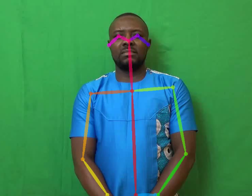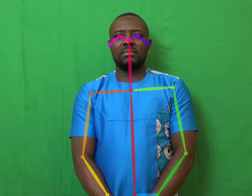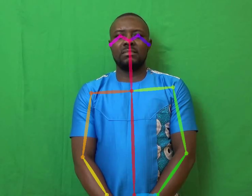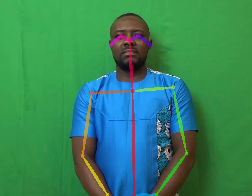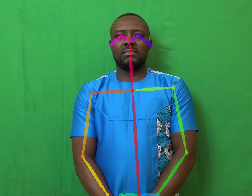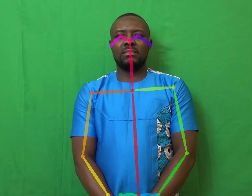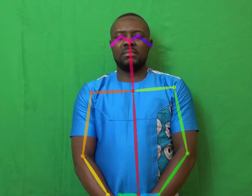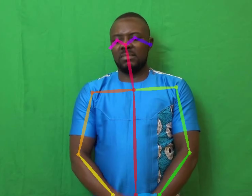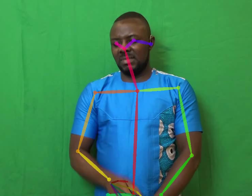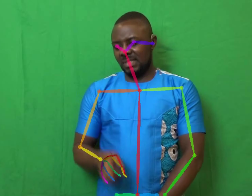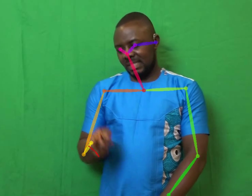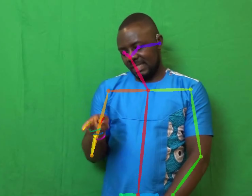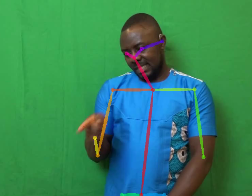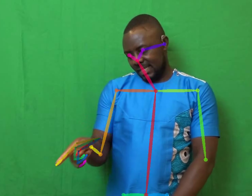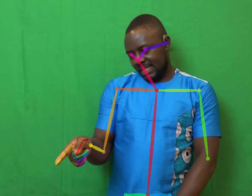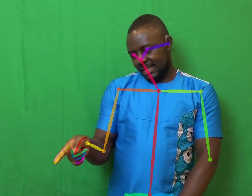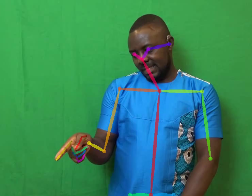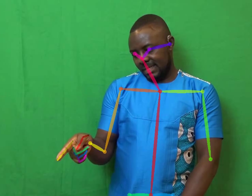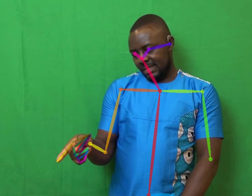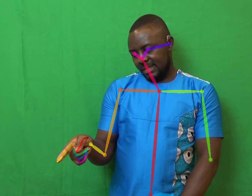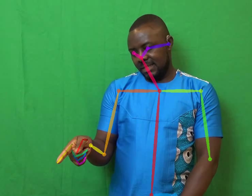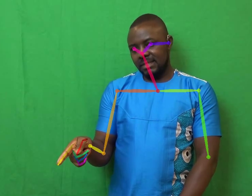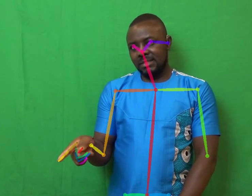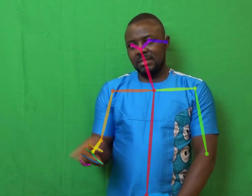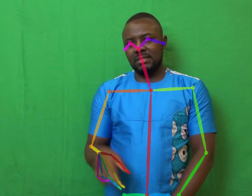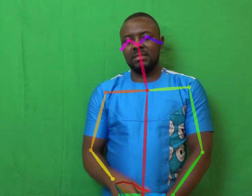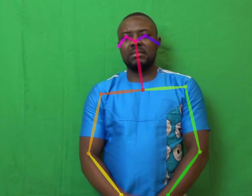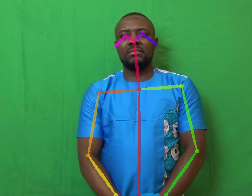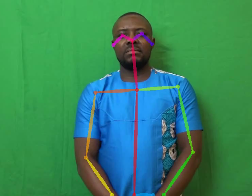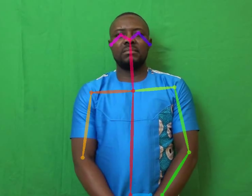it